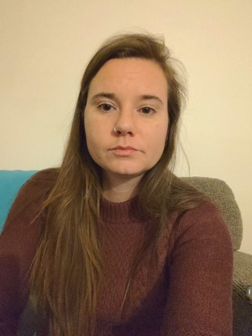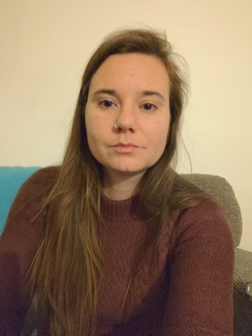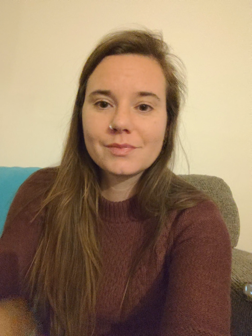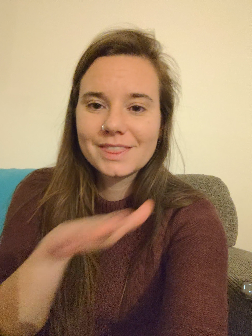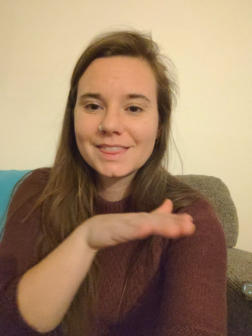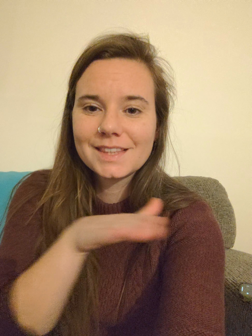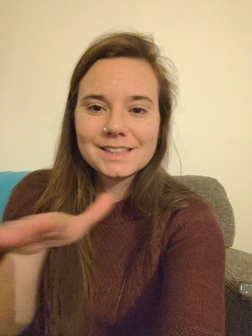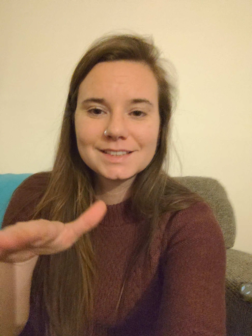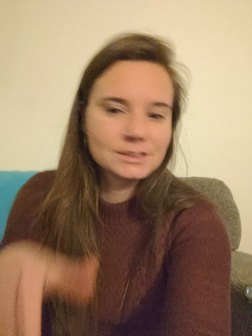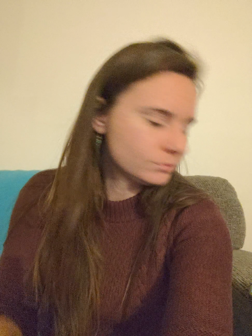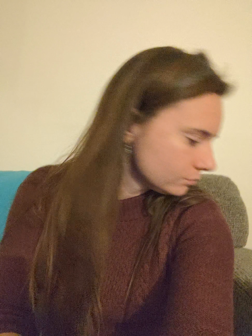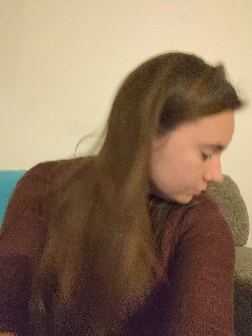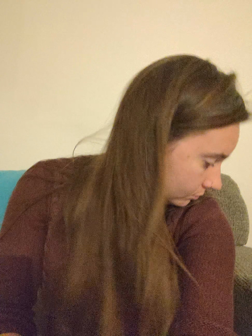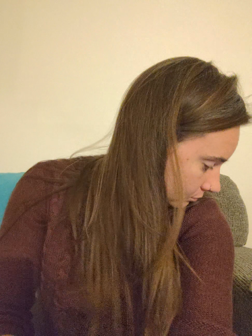clean